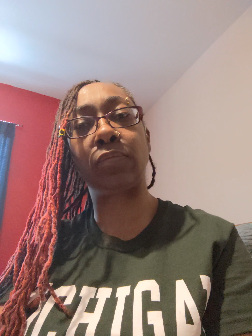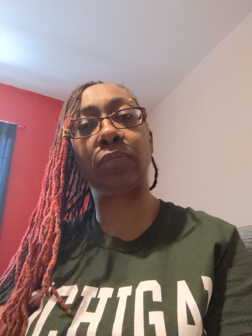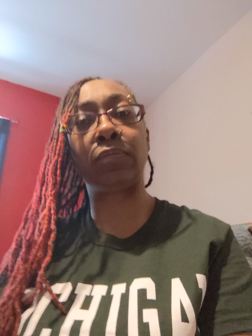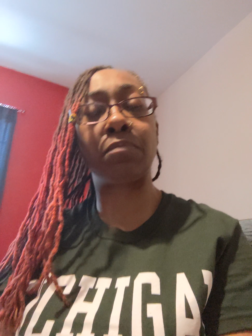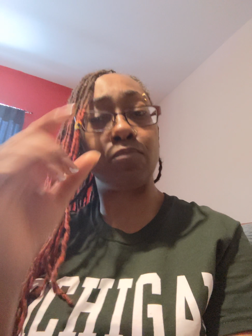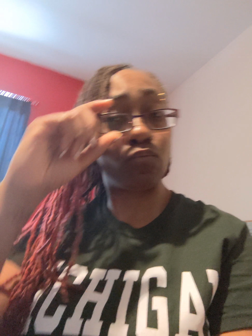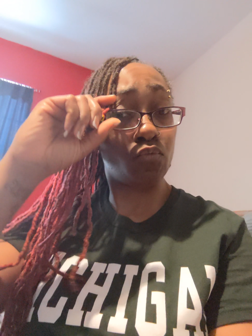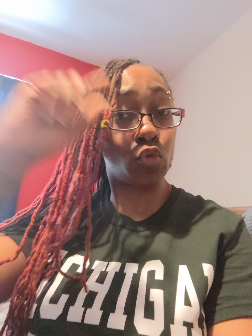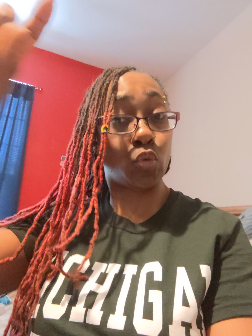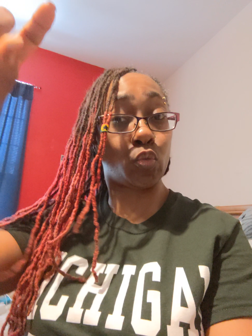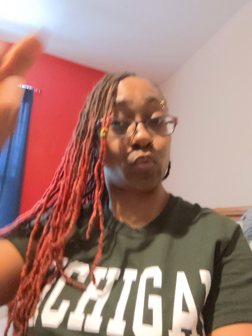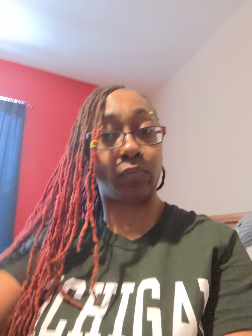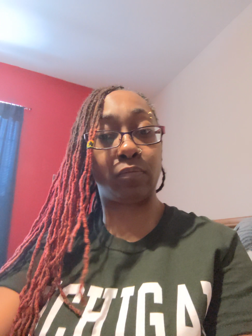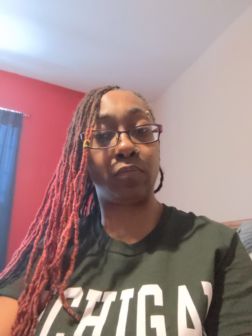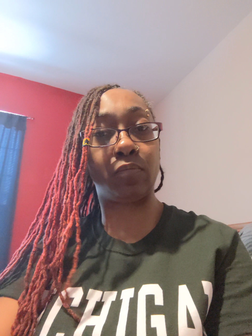moon